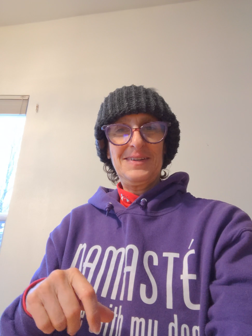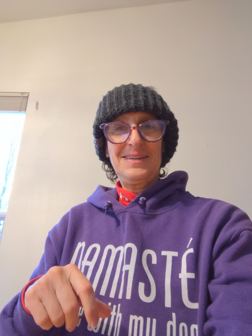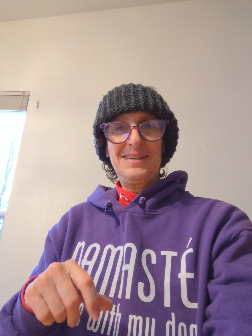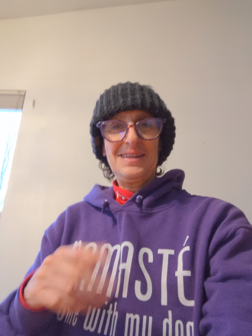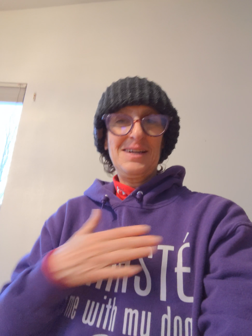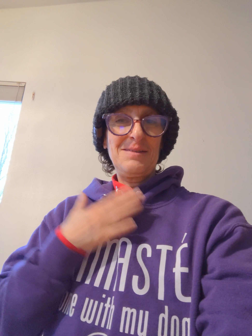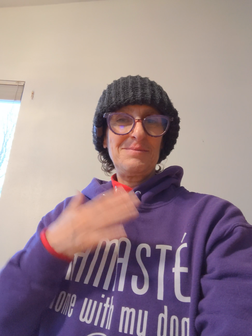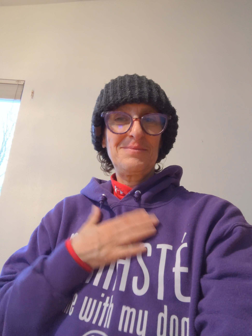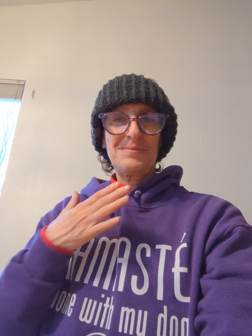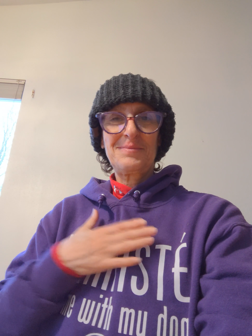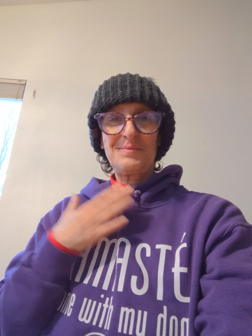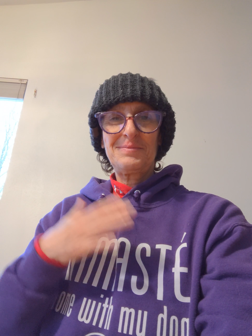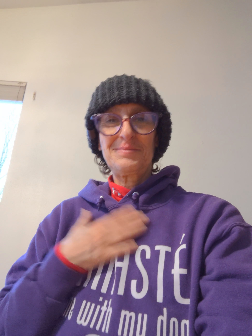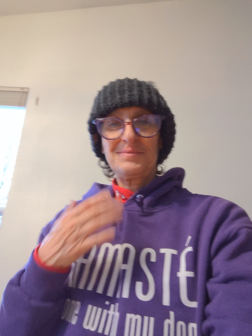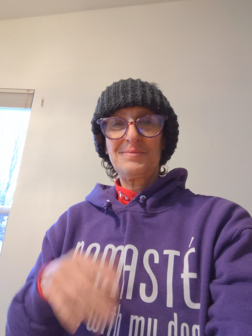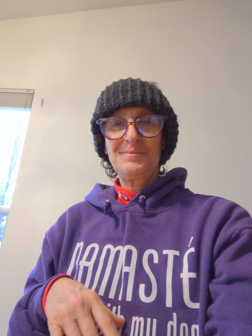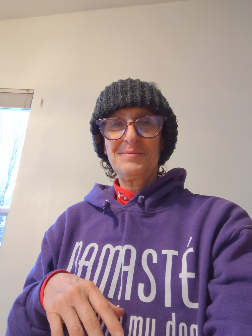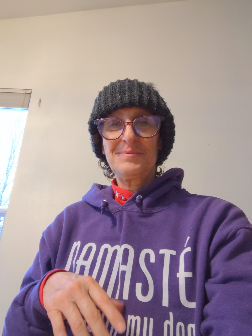happy